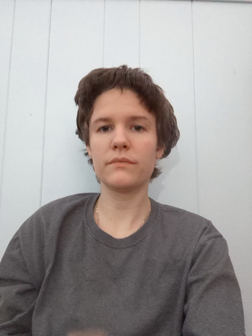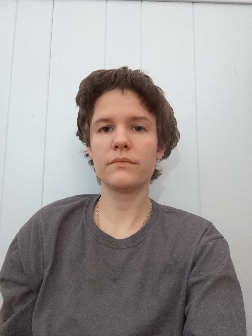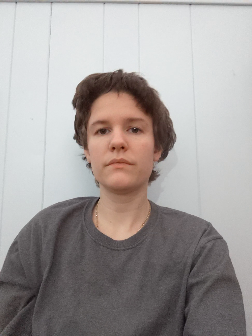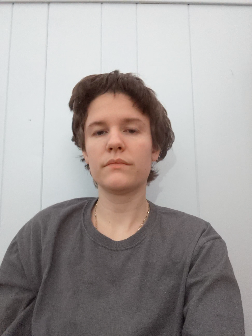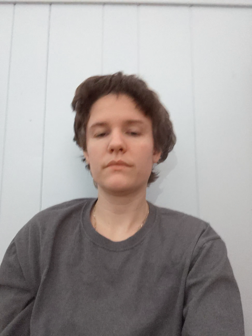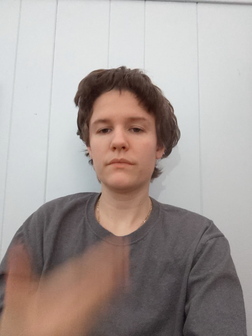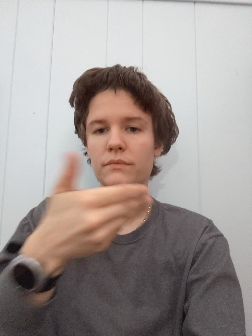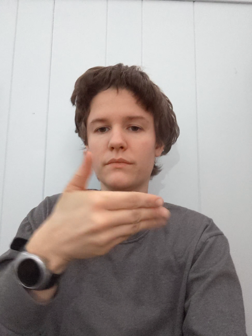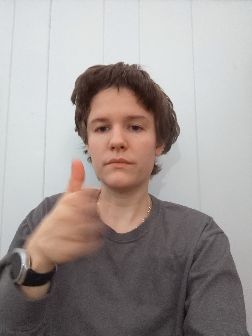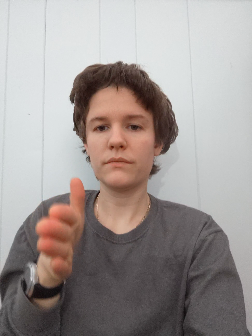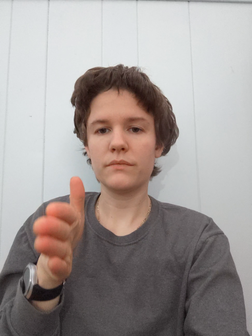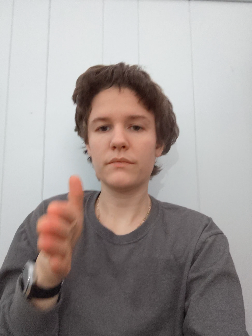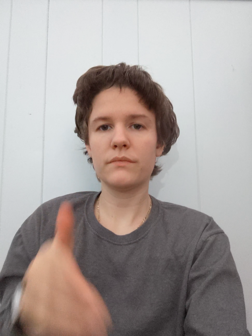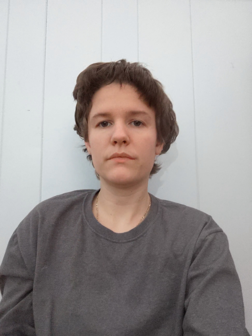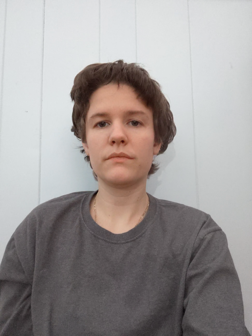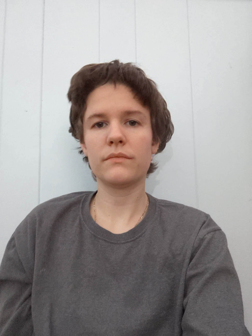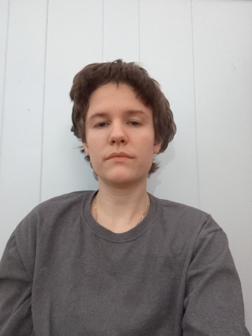room